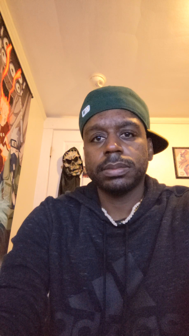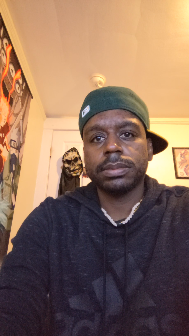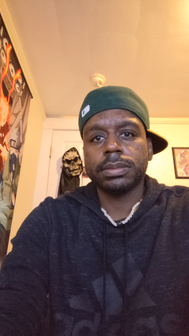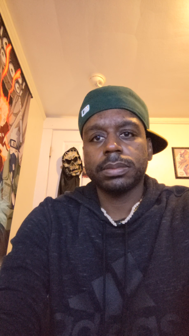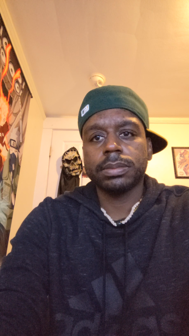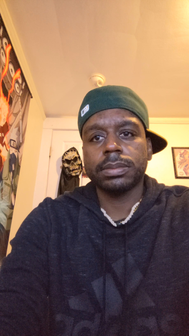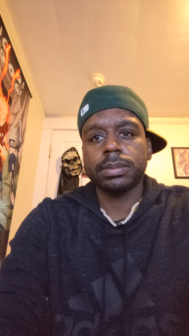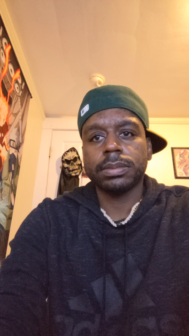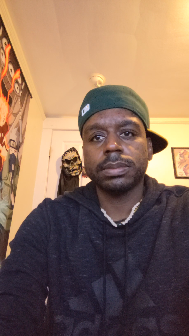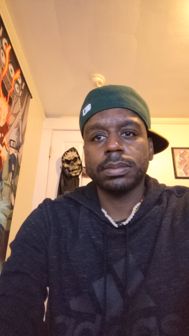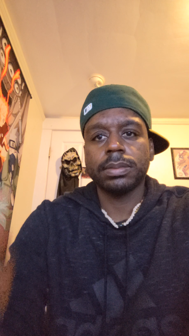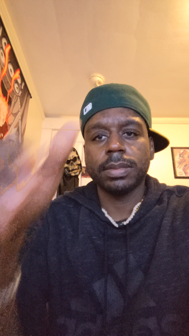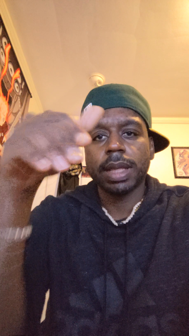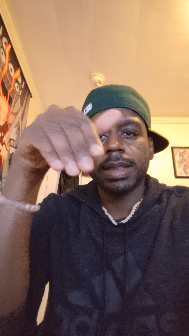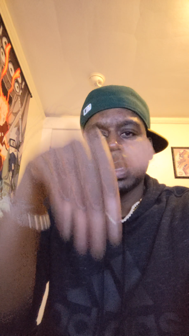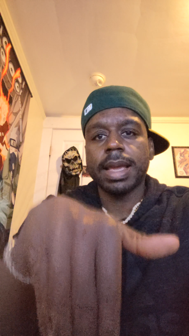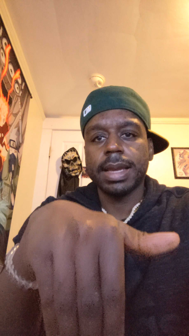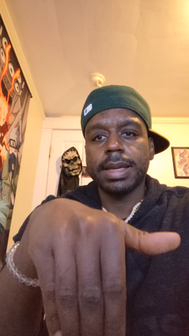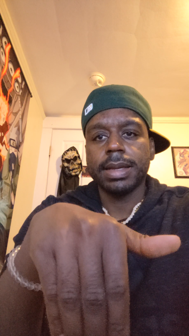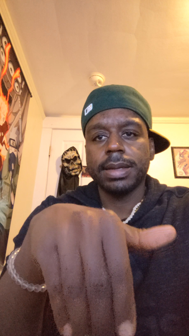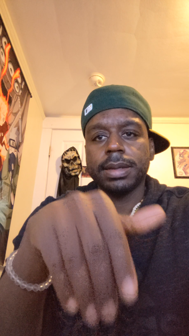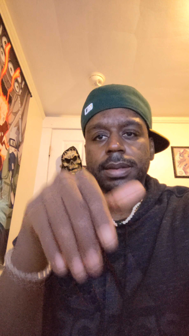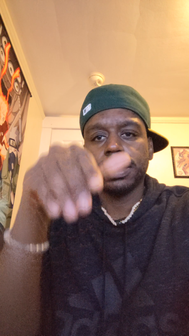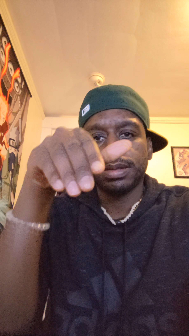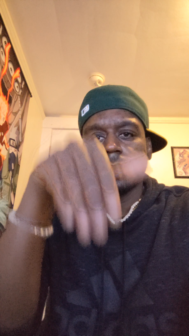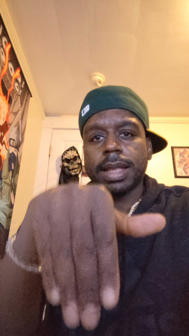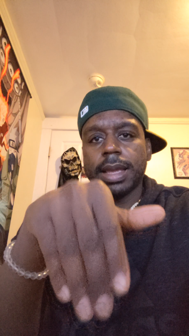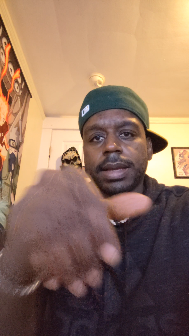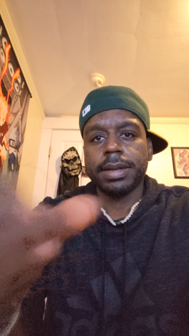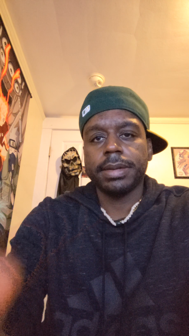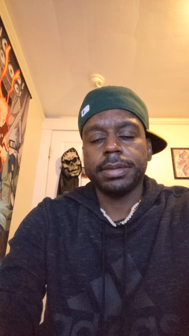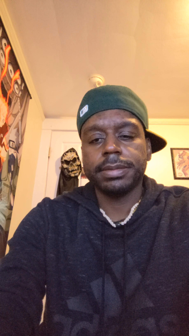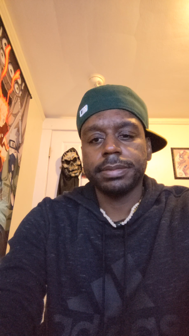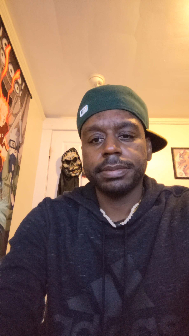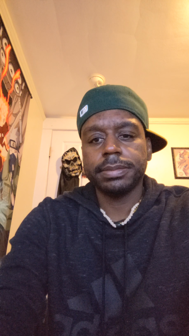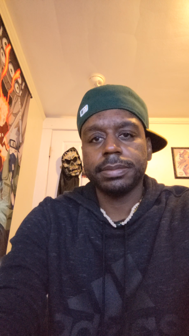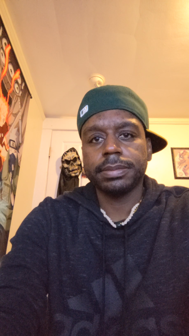night night